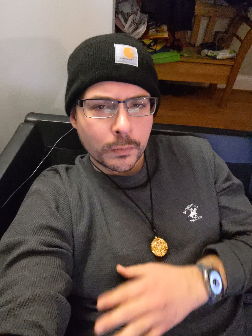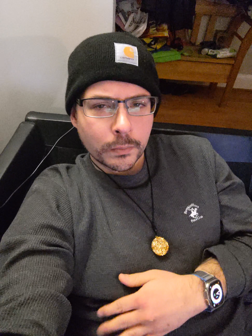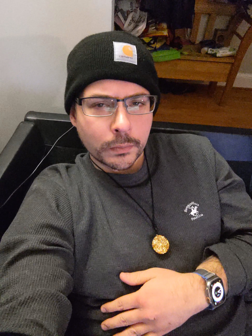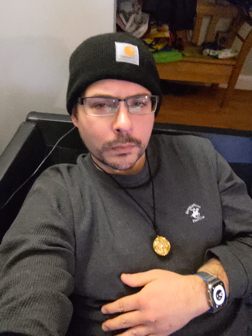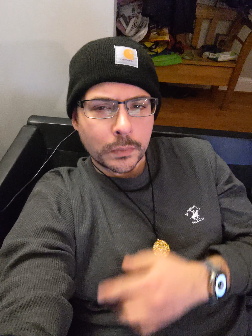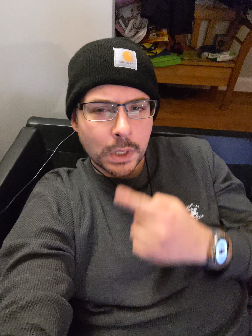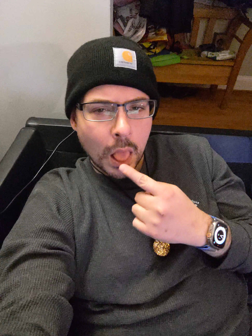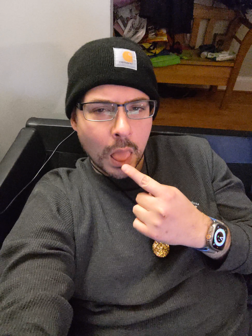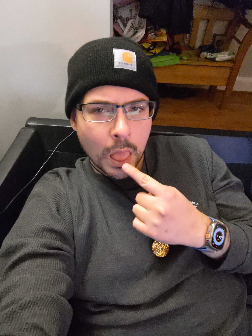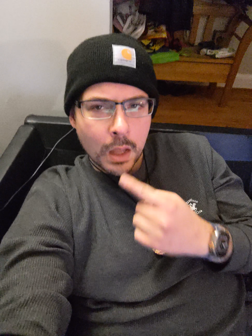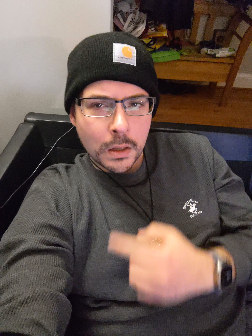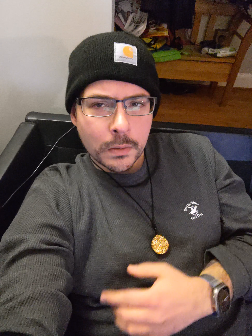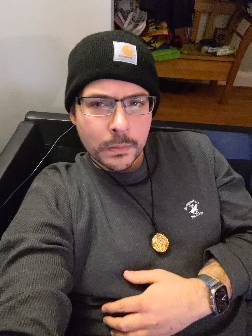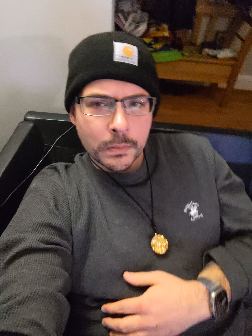tongue